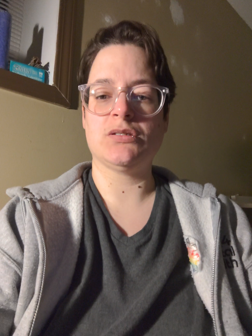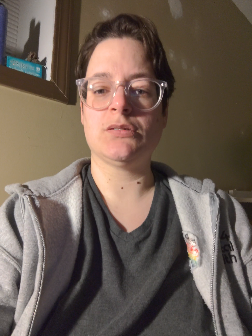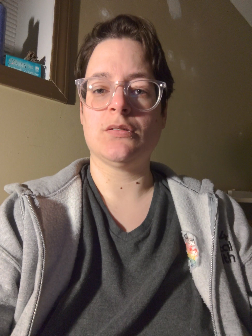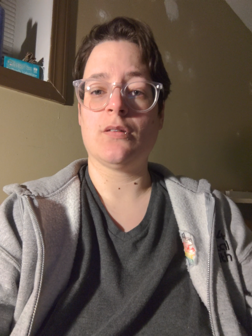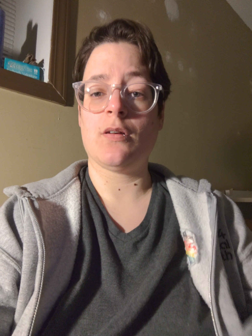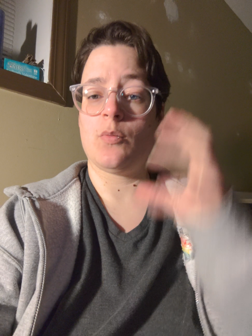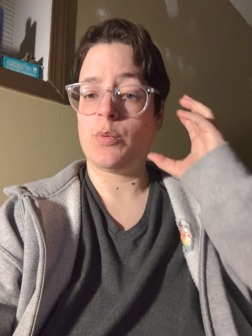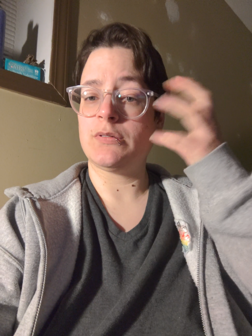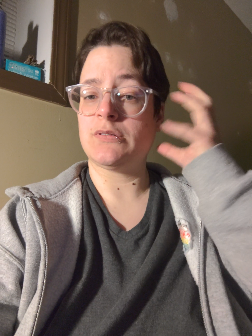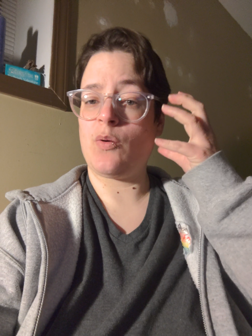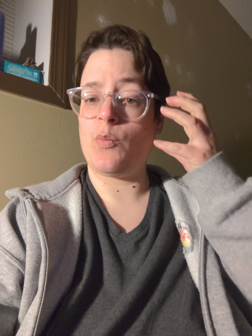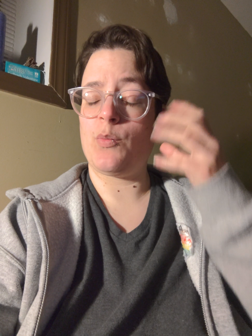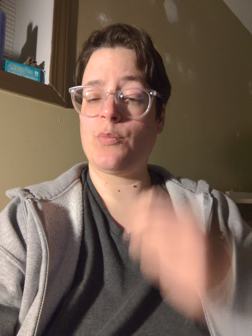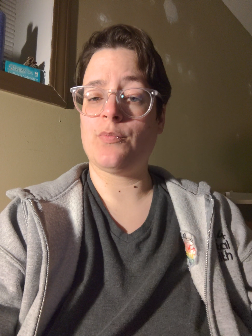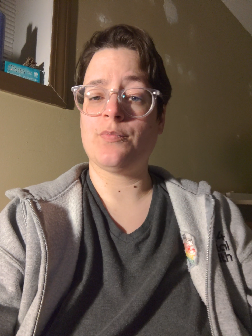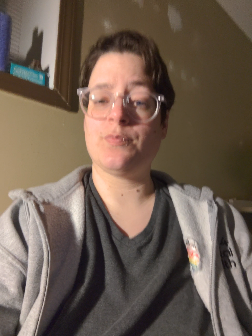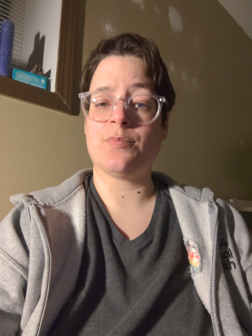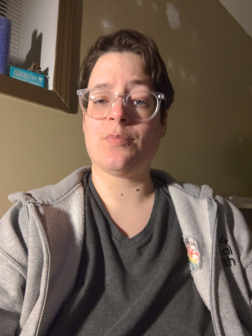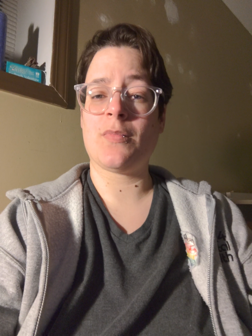radio